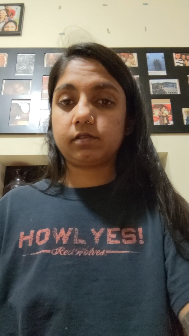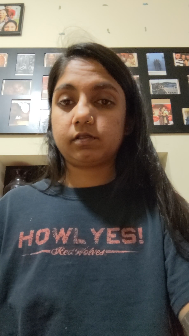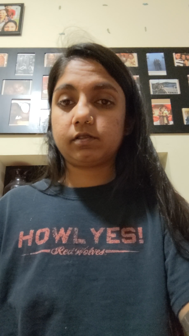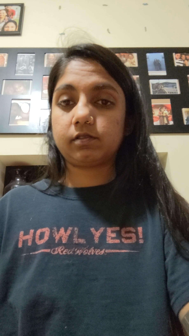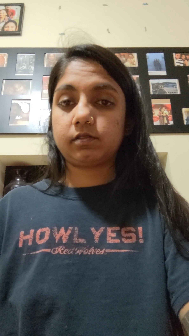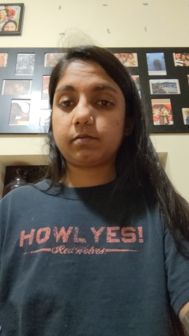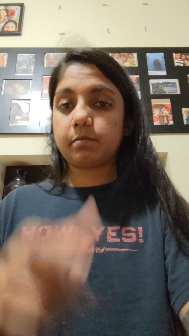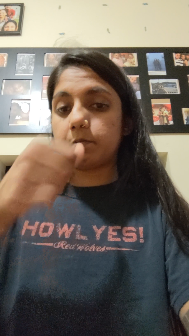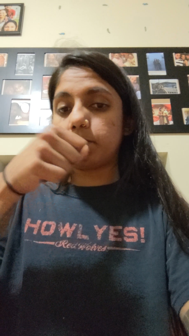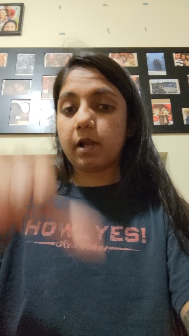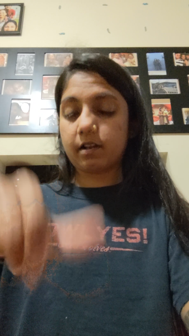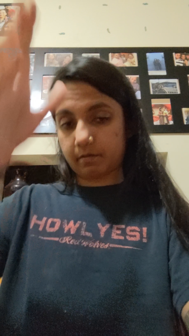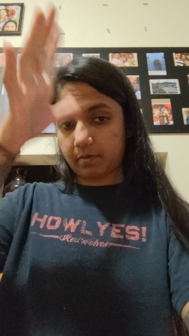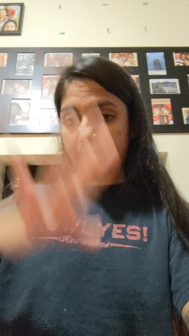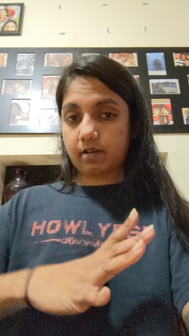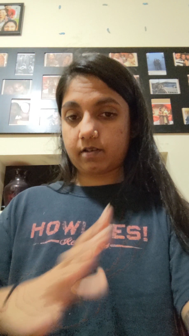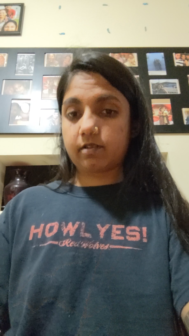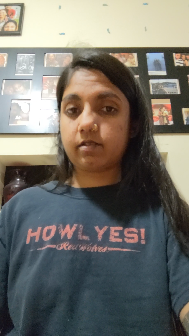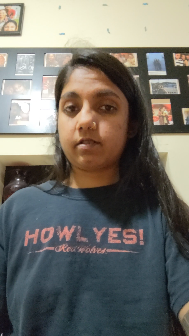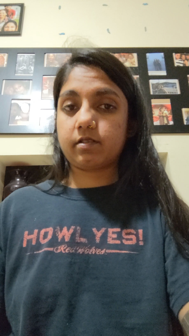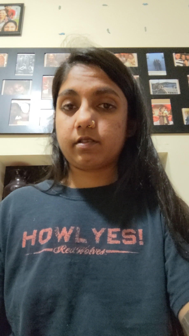mailman